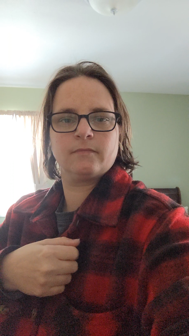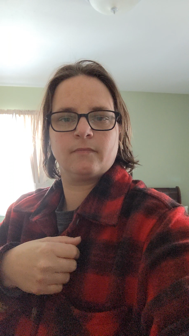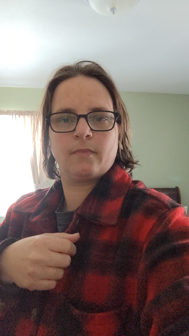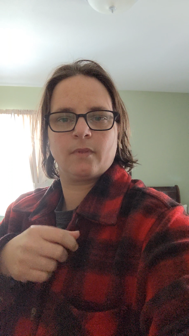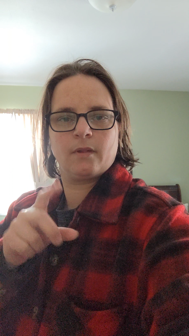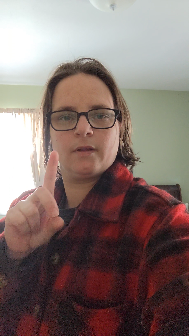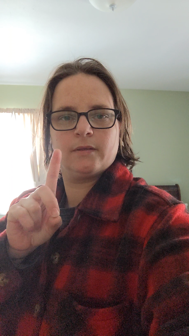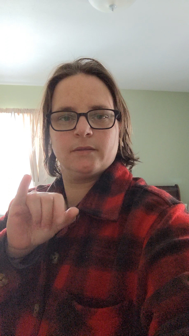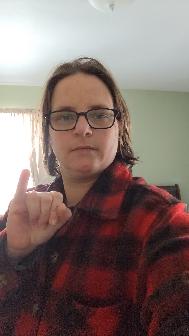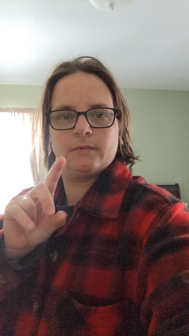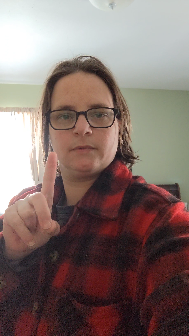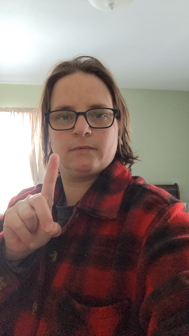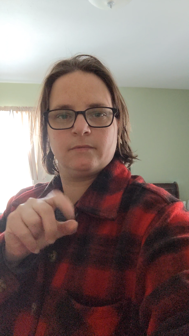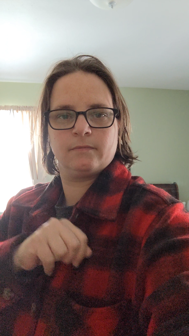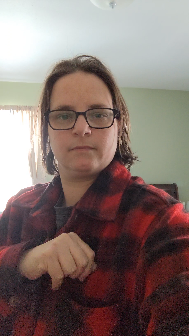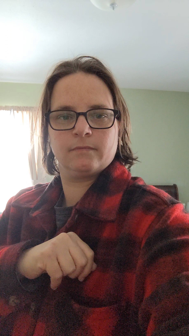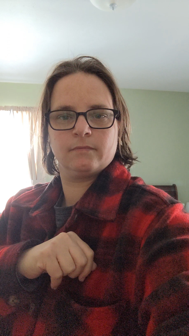did